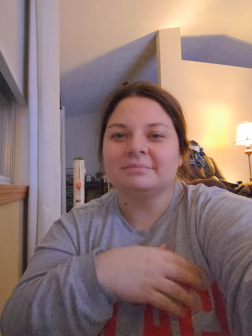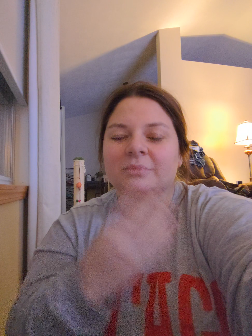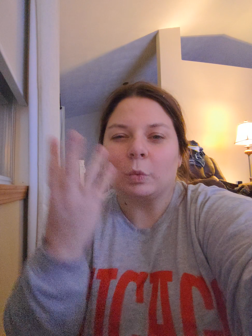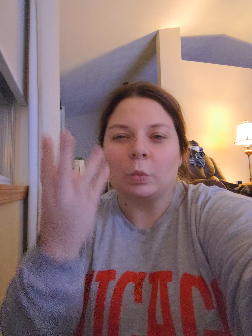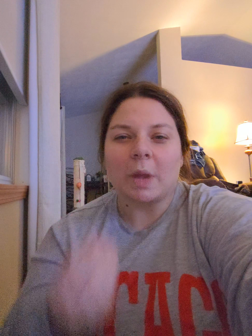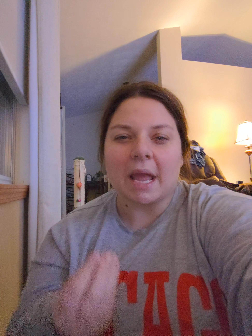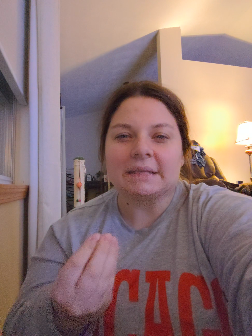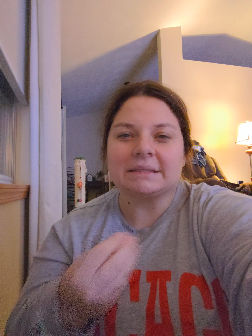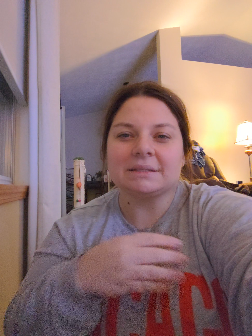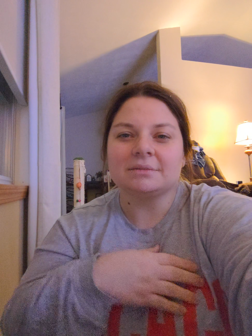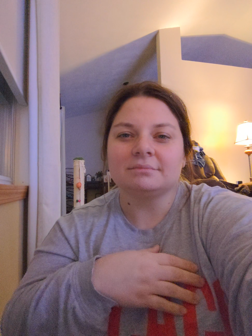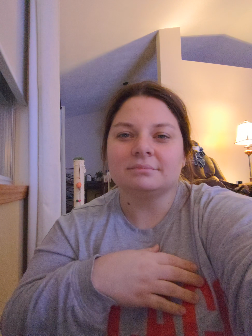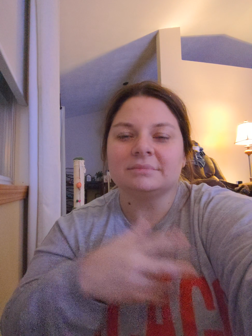wet